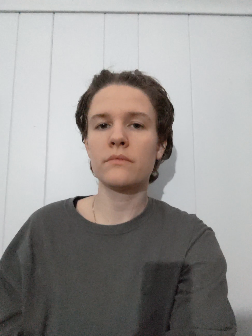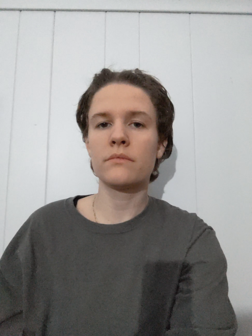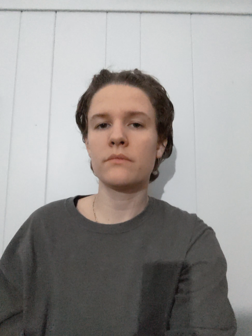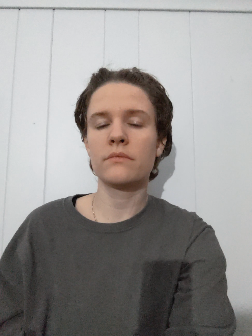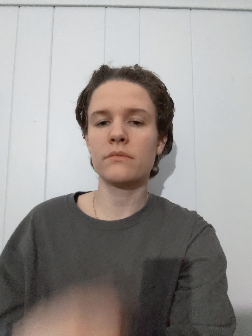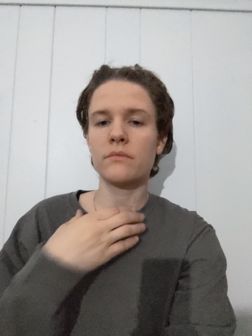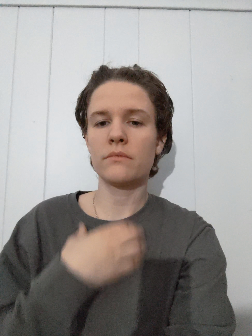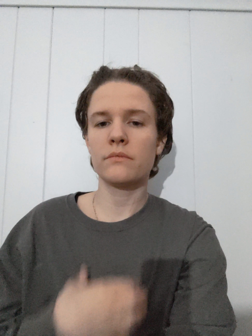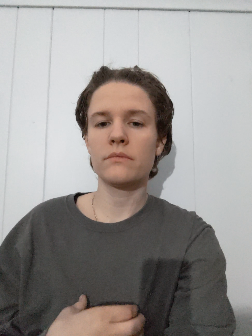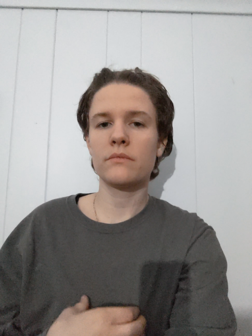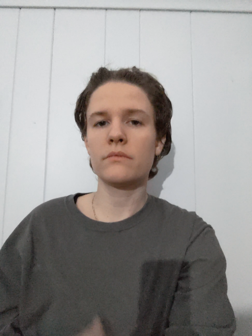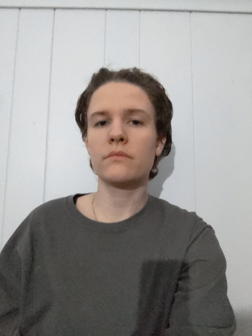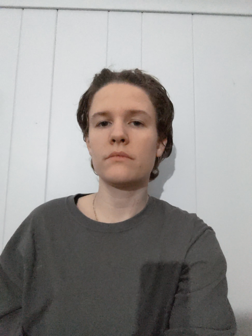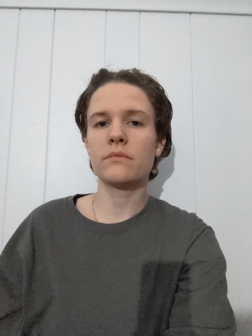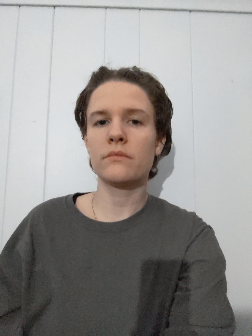hungry